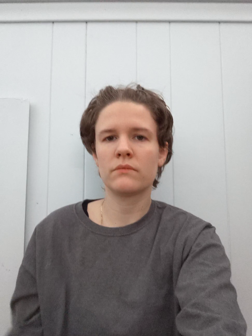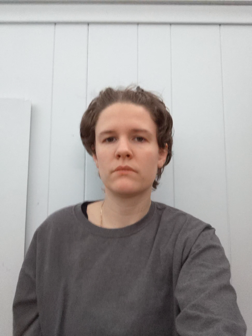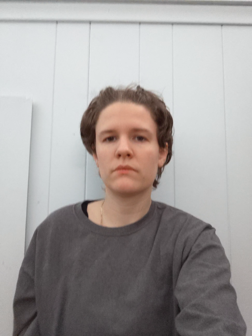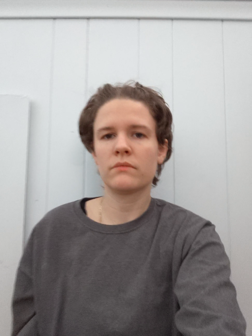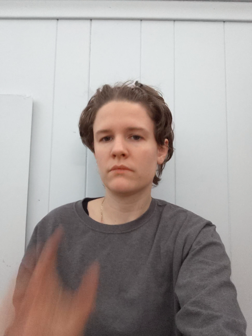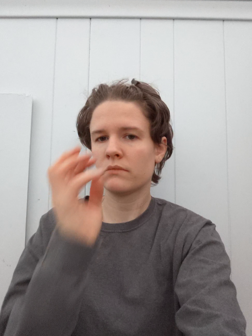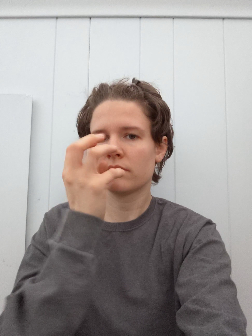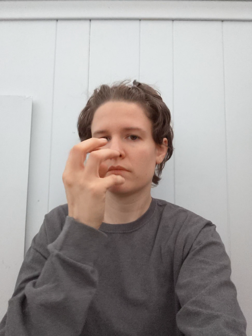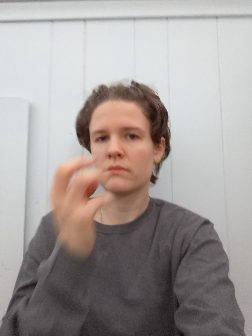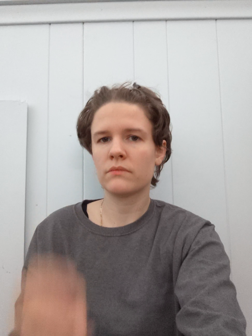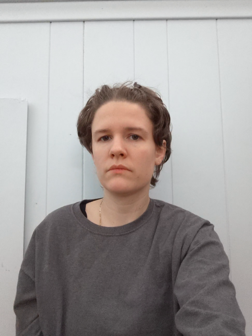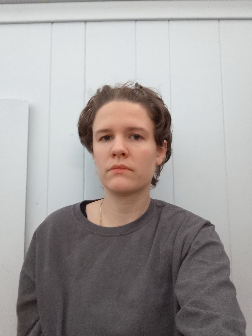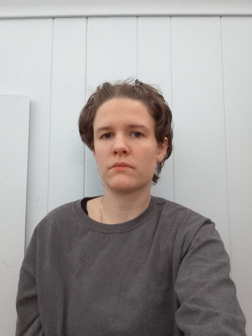clown